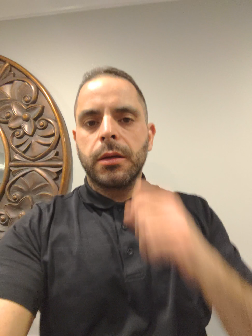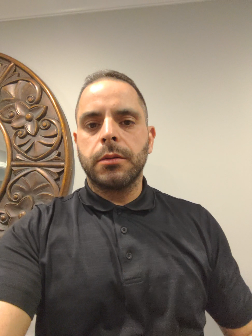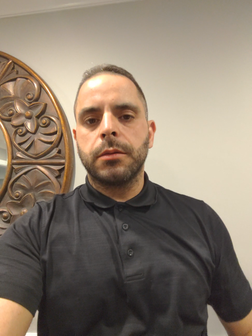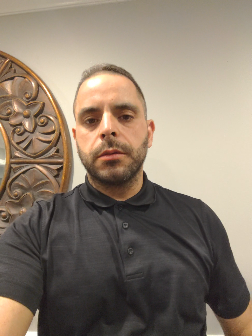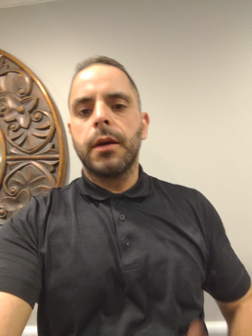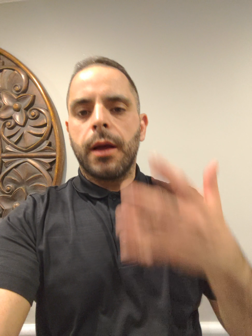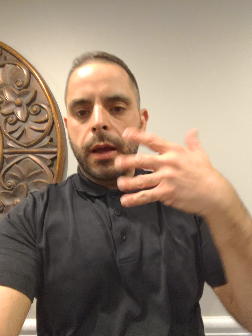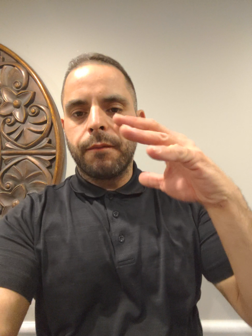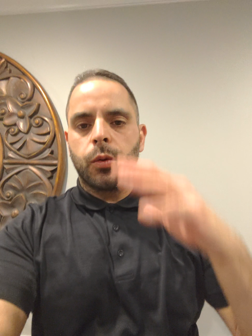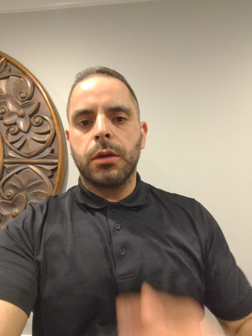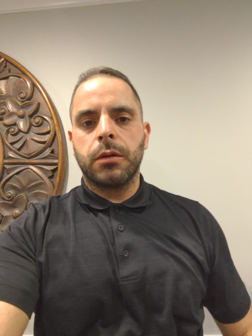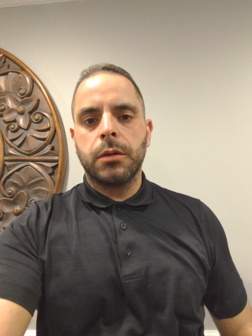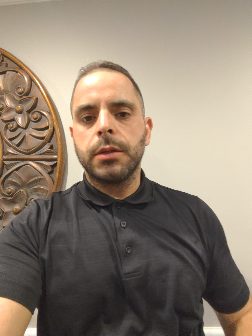after